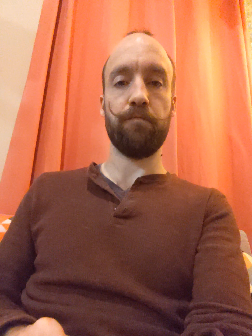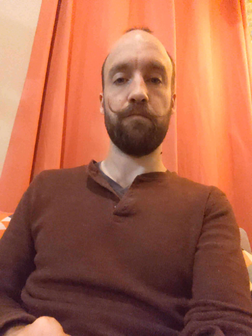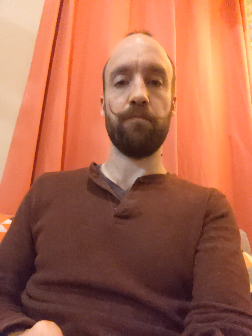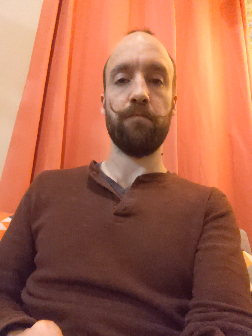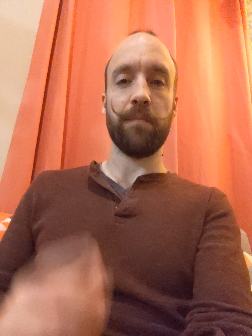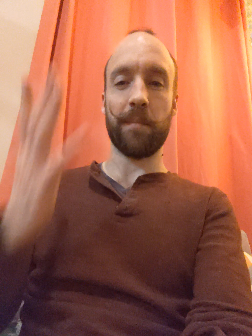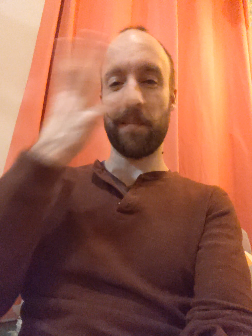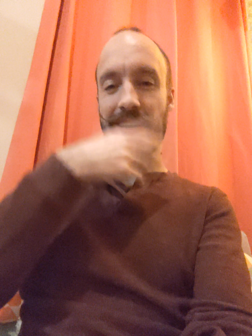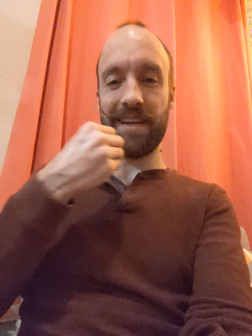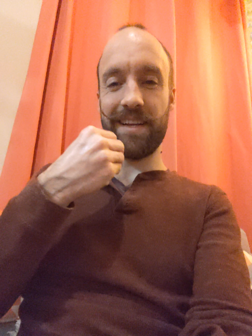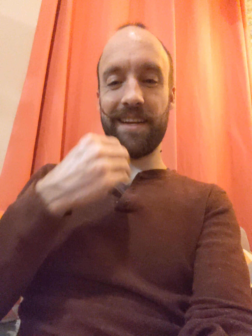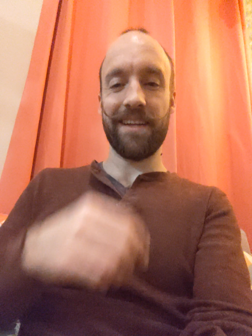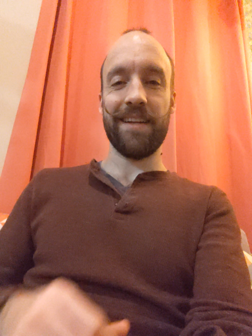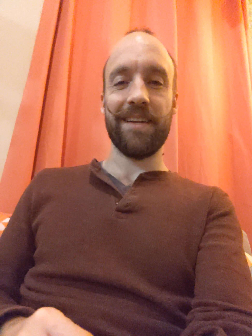pretty